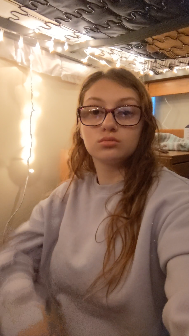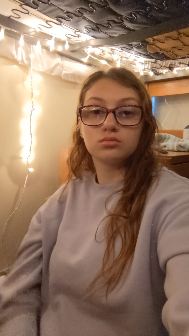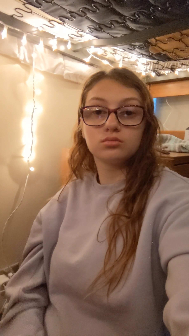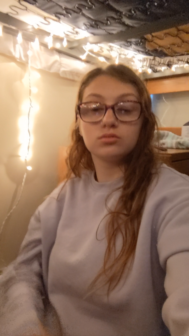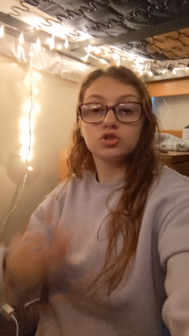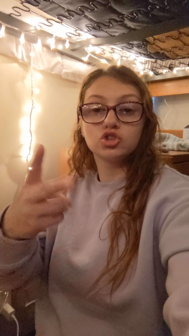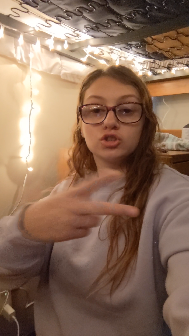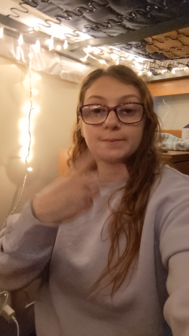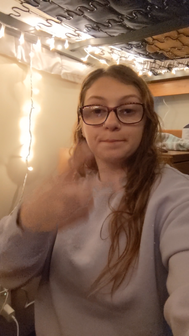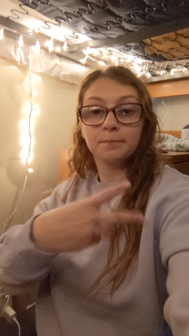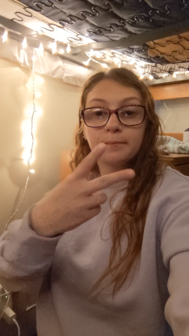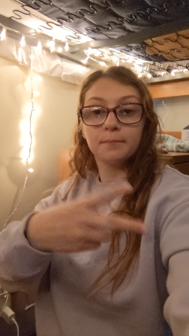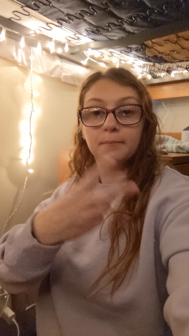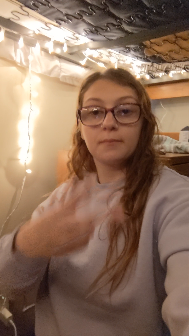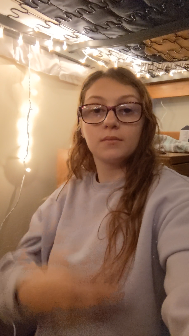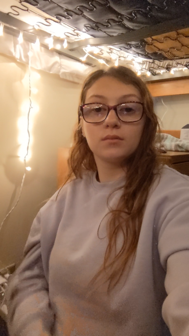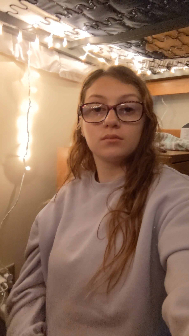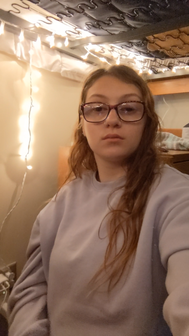sheep